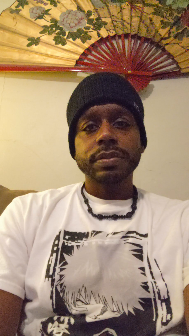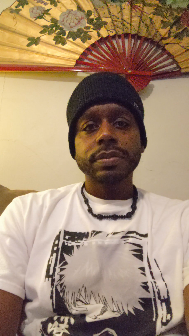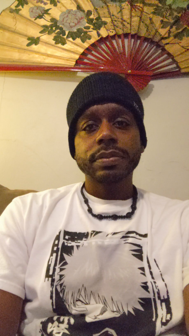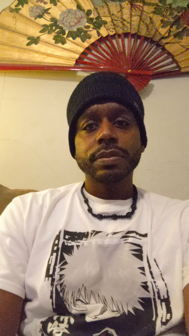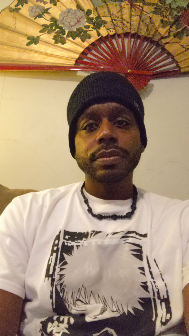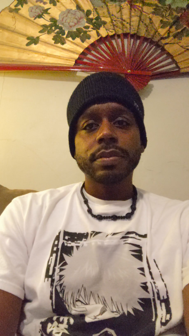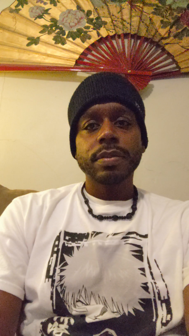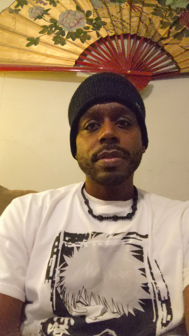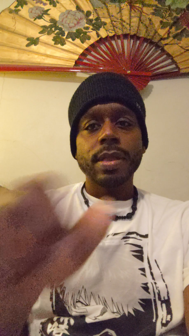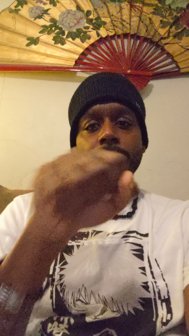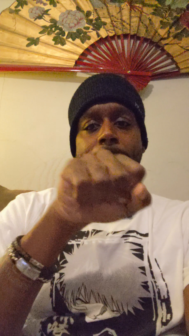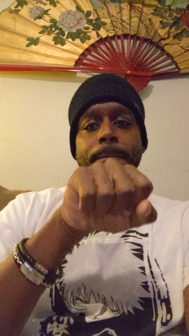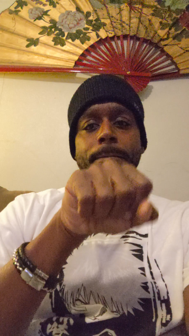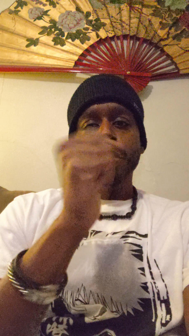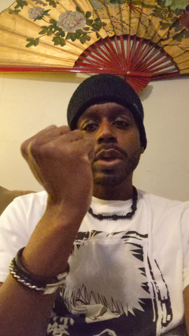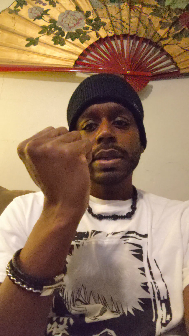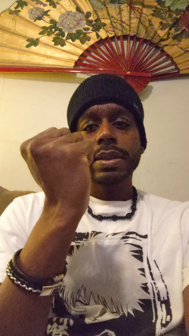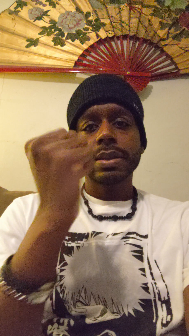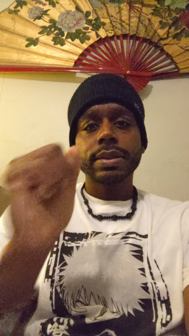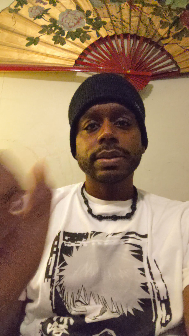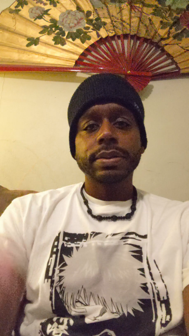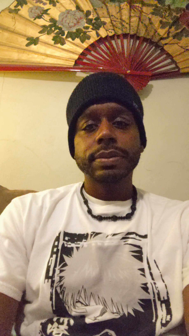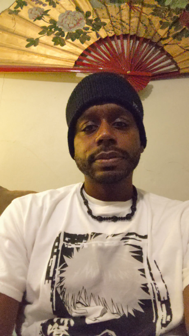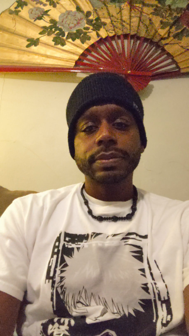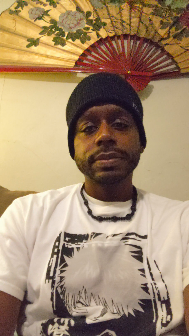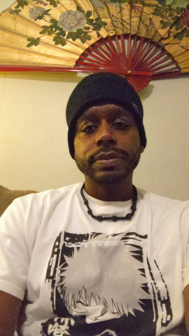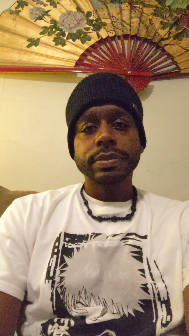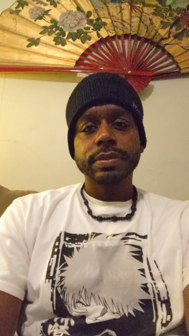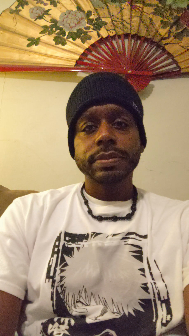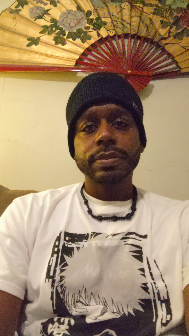broken